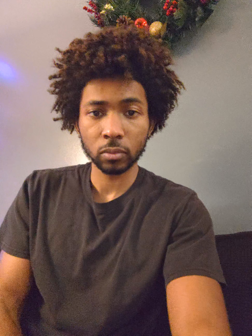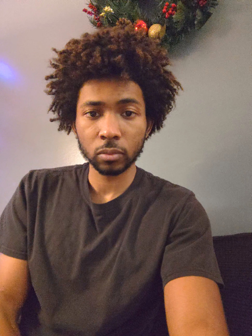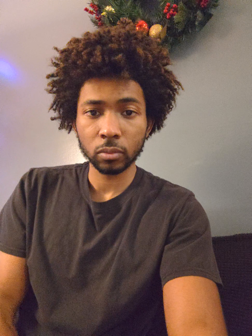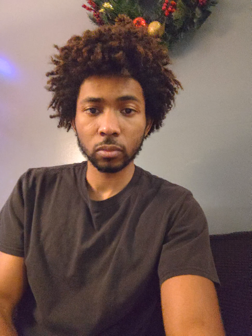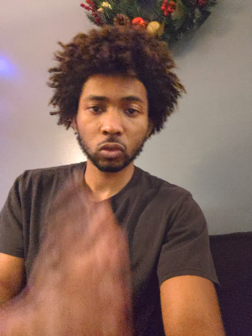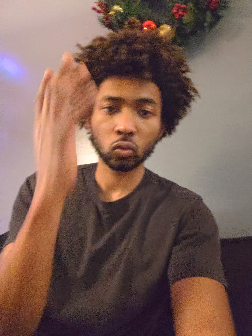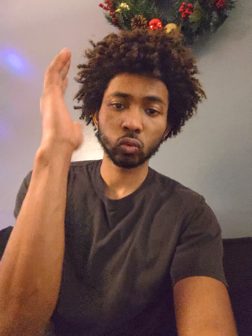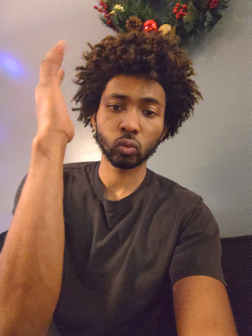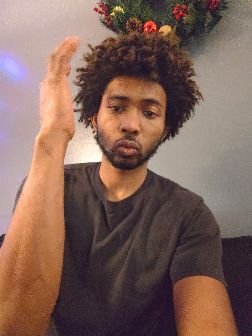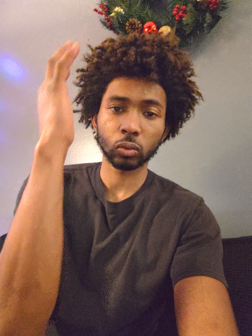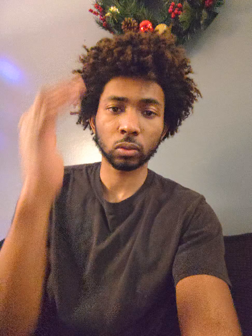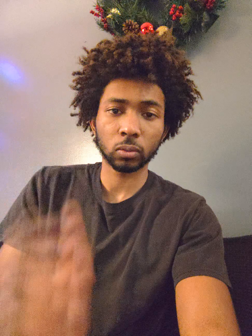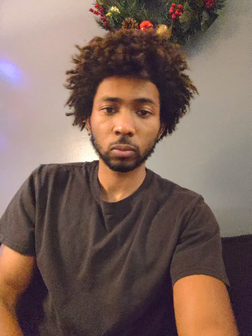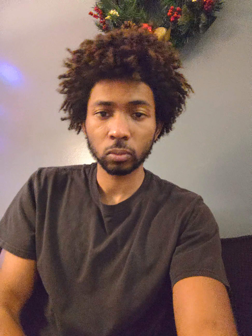tree